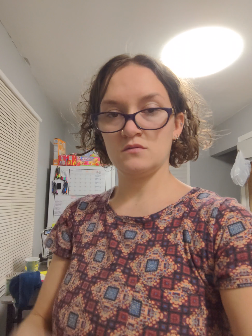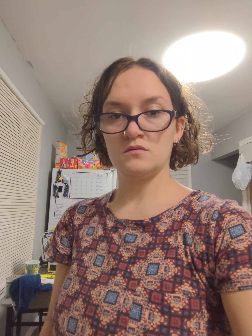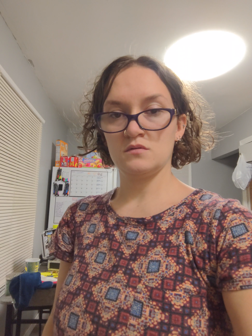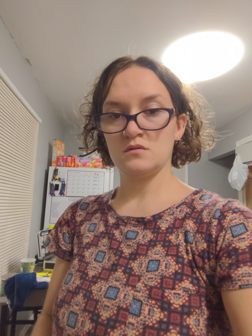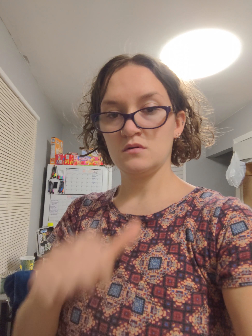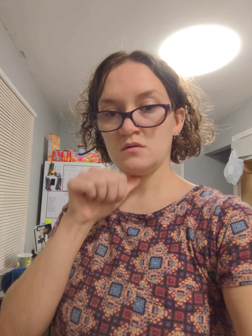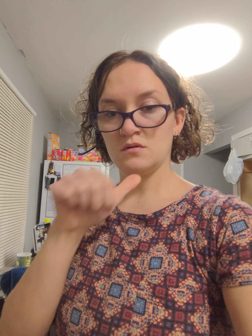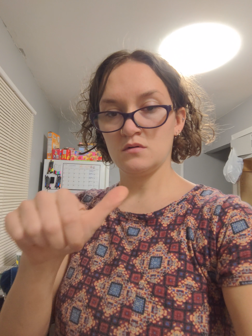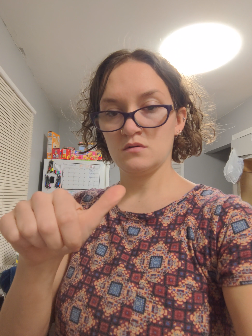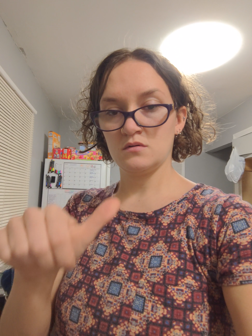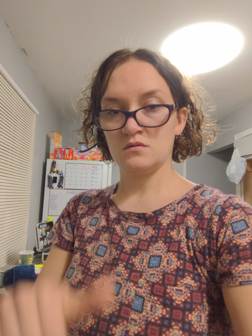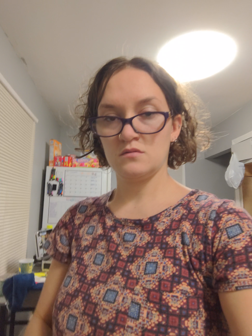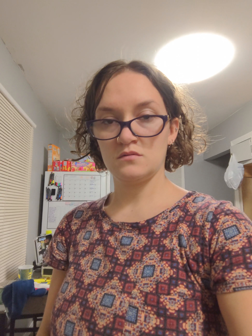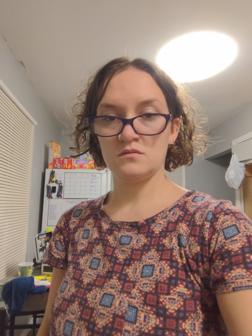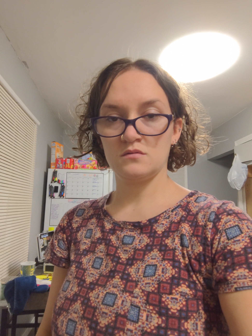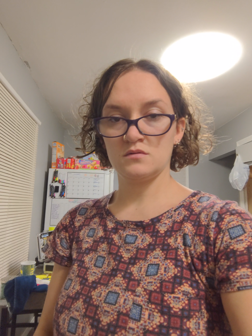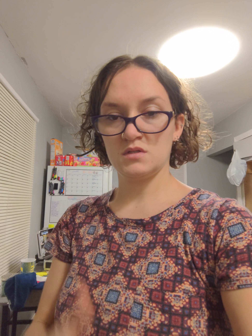not